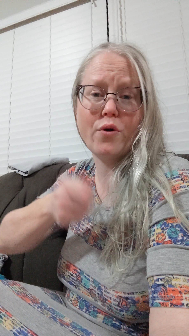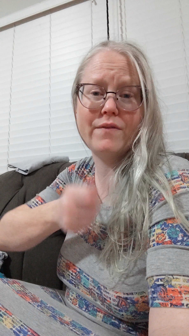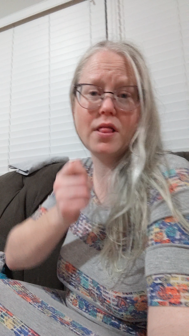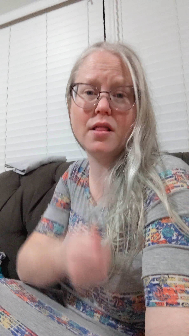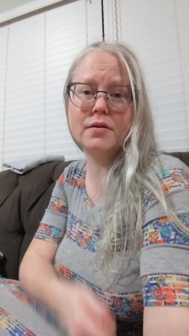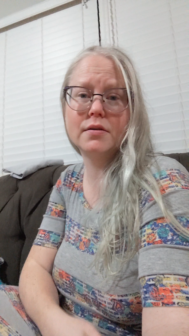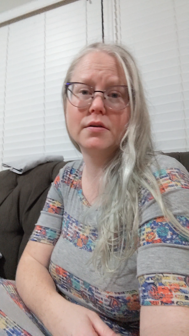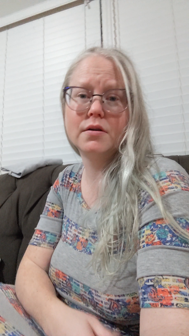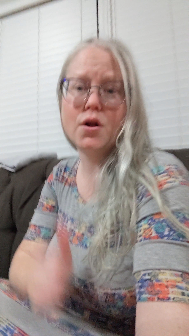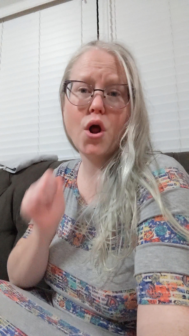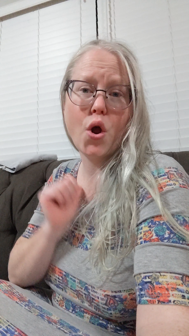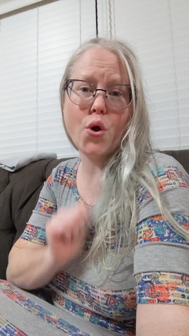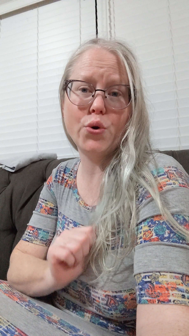coats